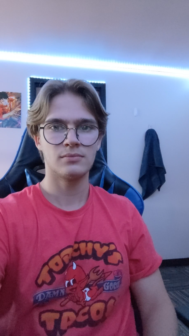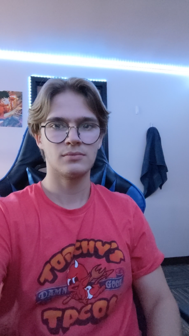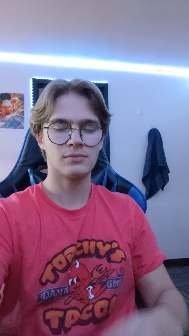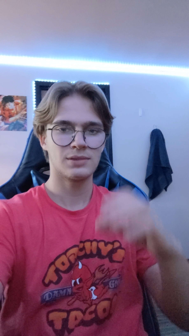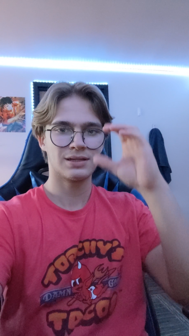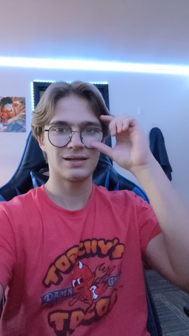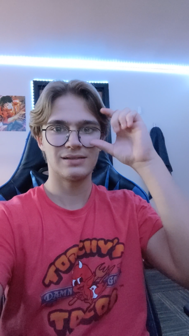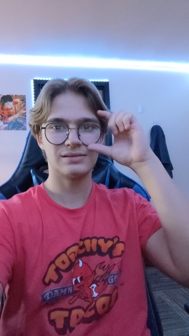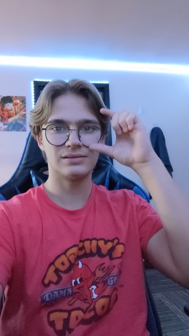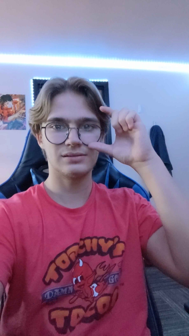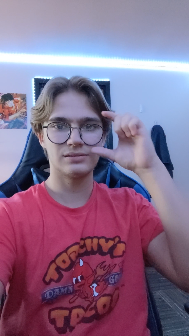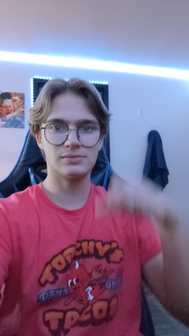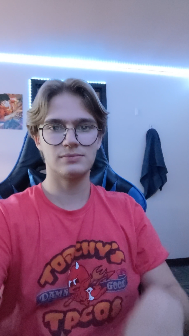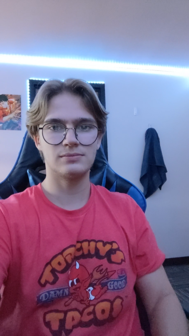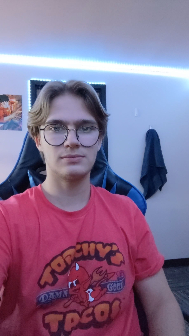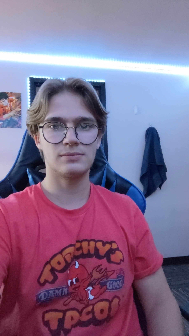glasses